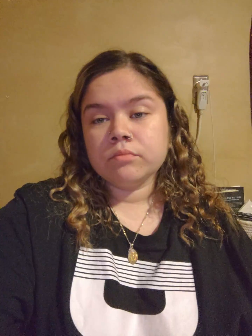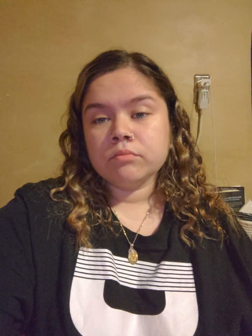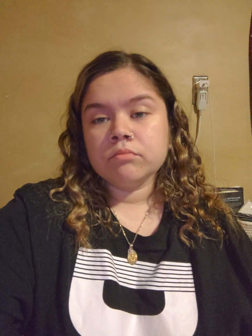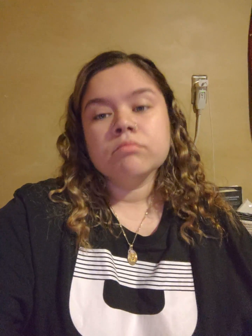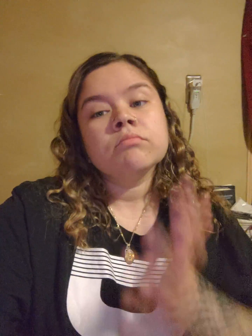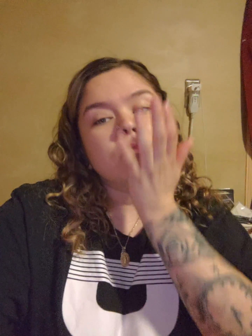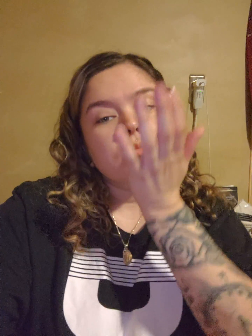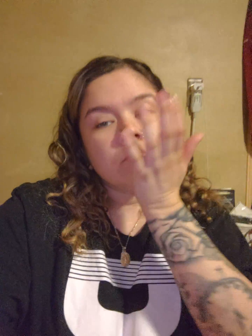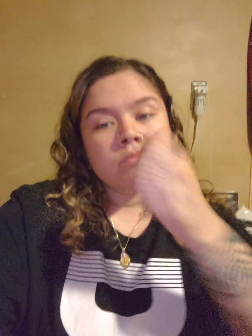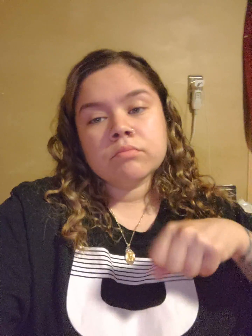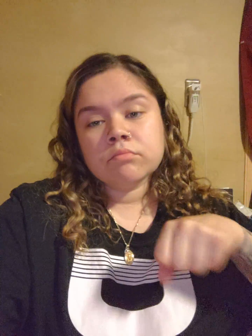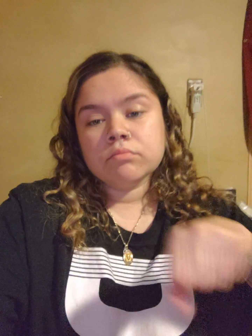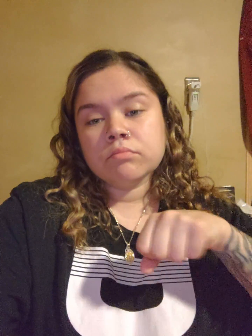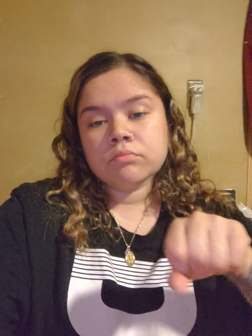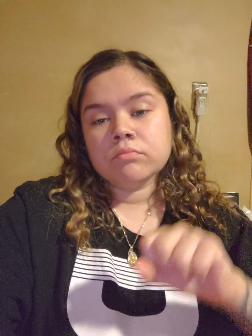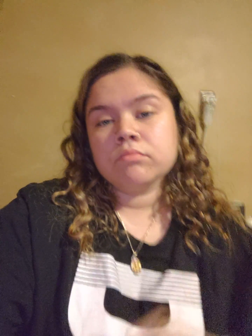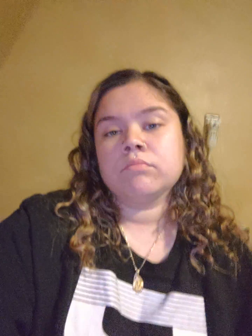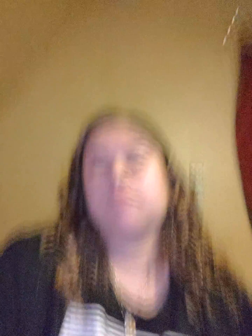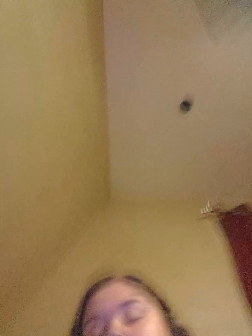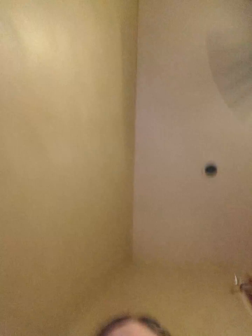lawn mower